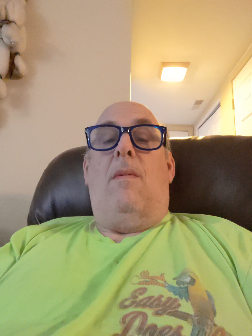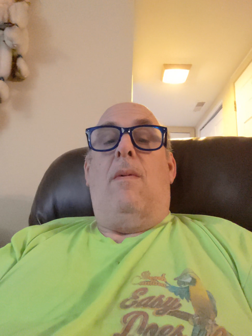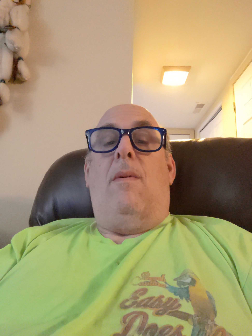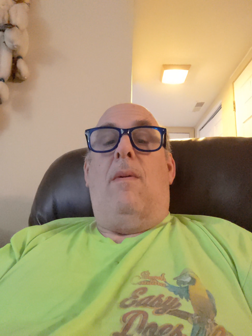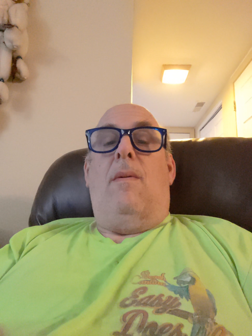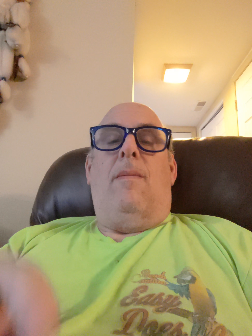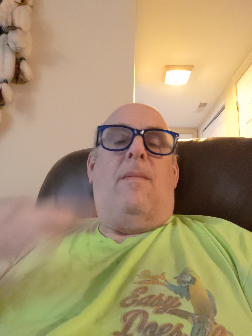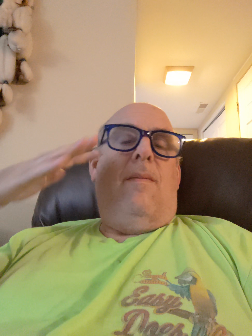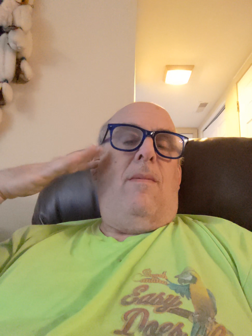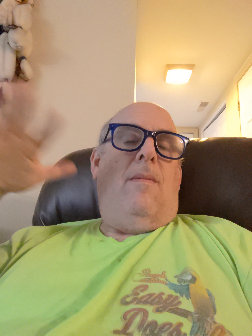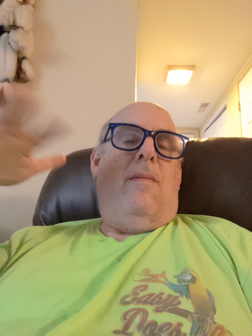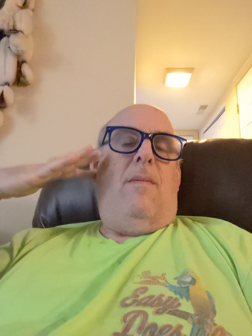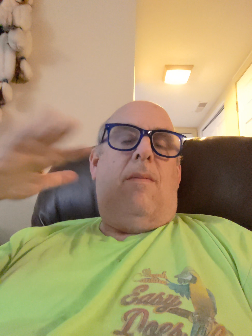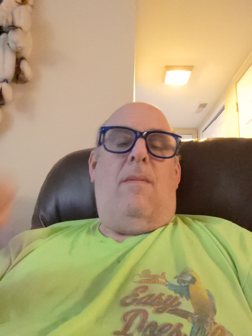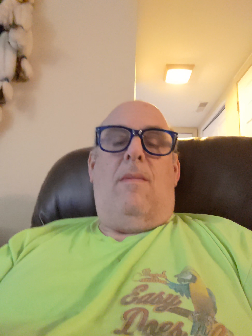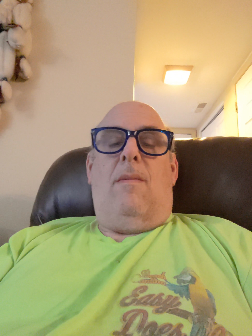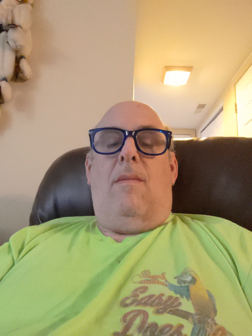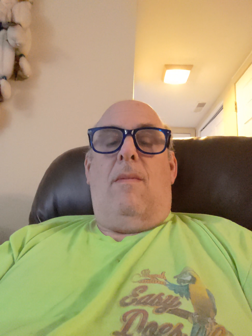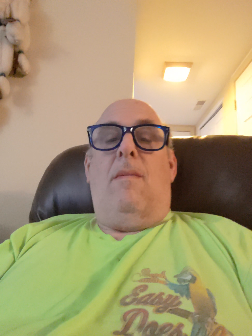noisy